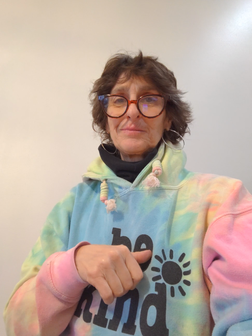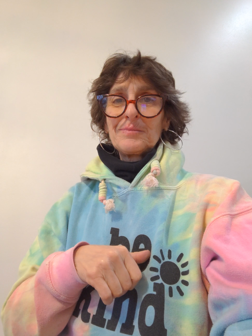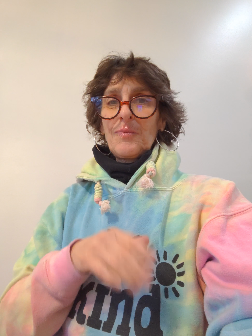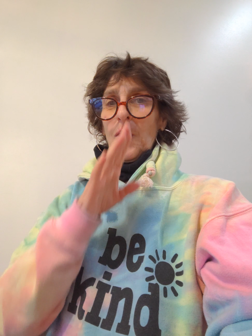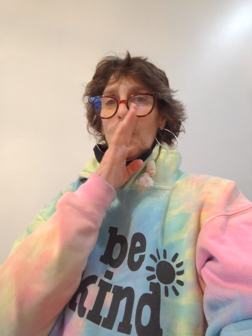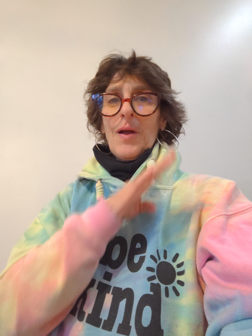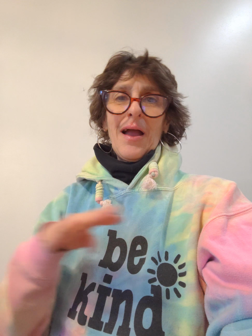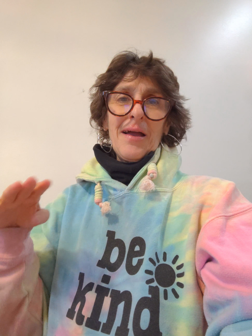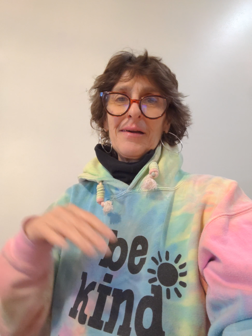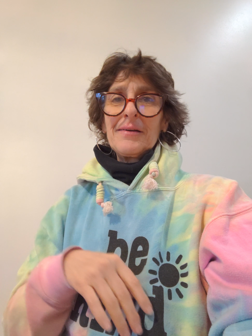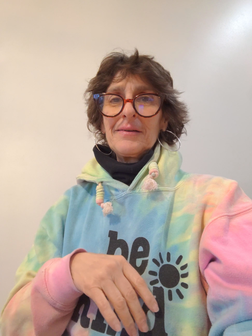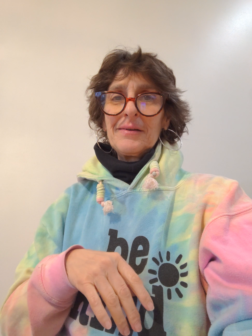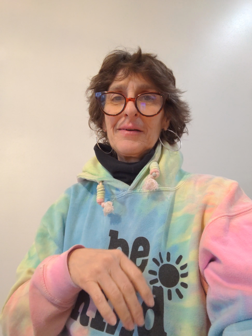quiet